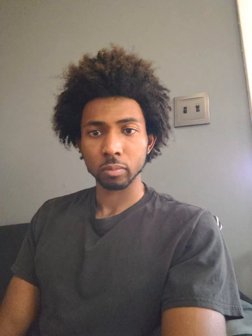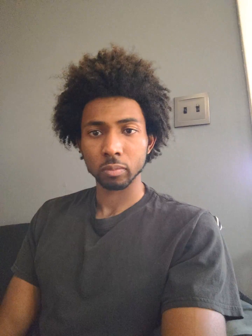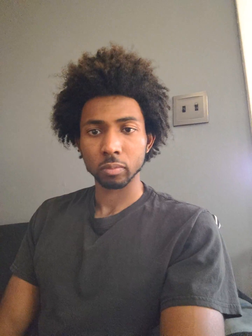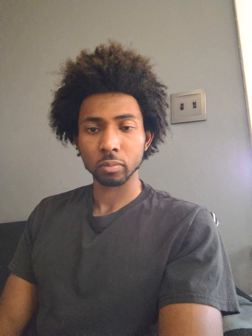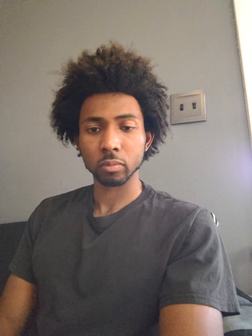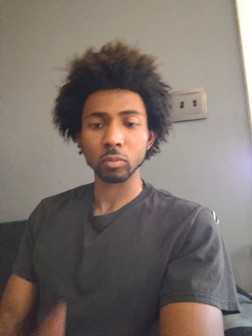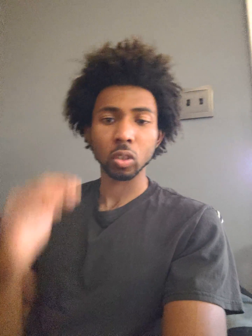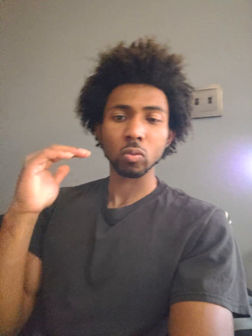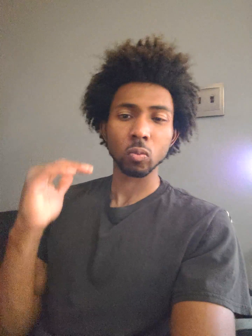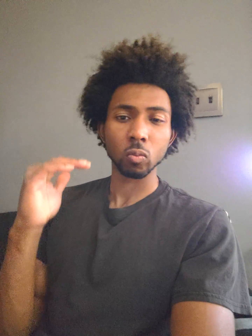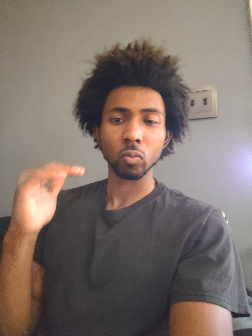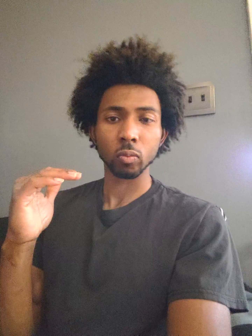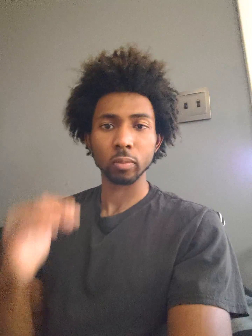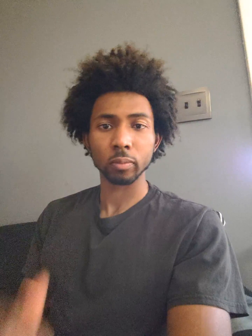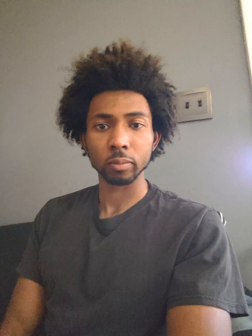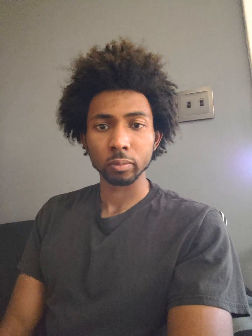little